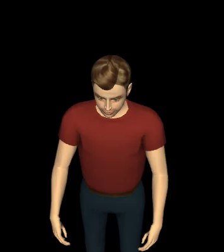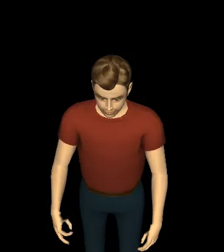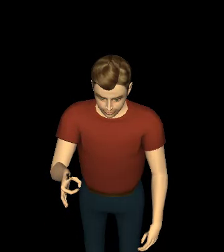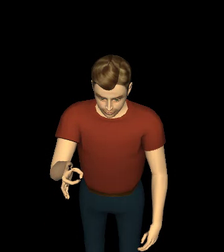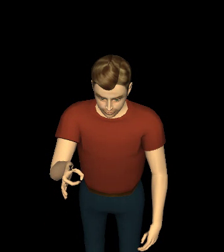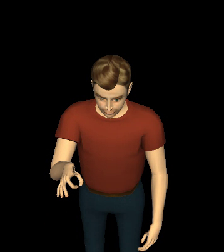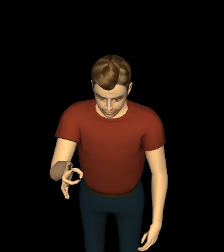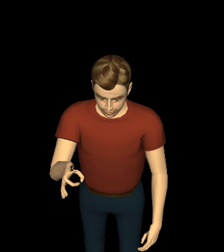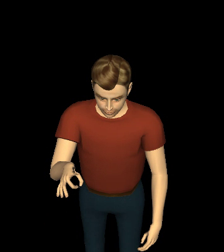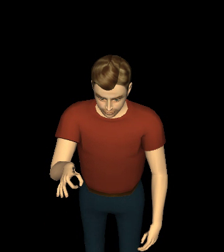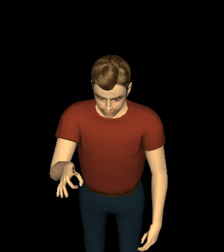إبرة